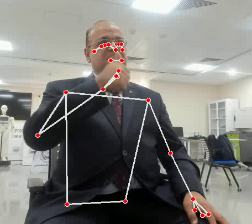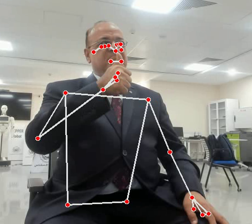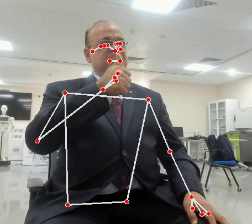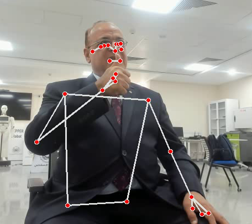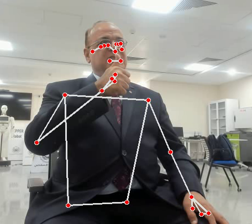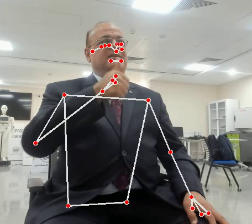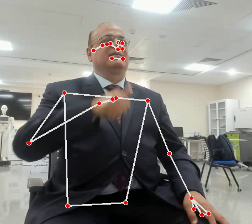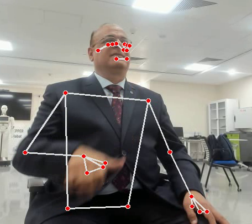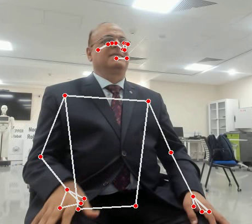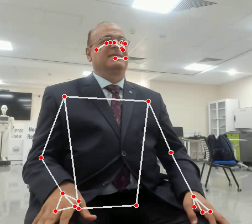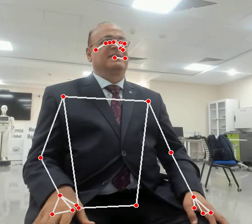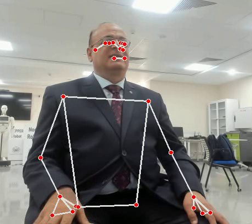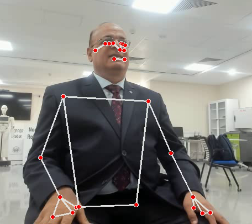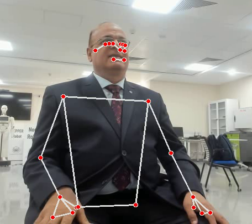tmam